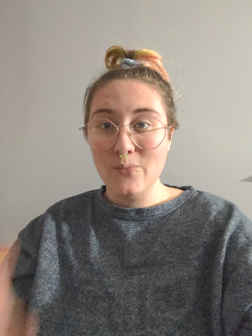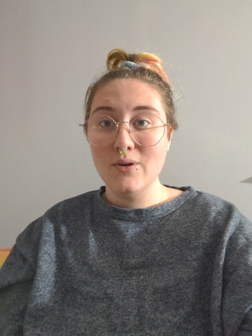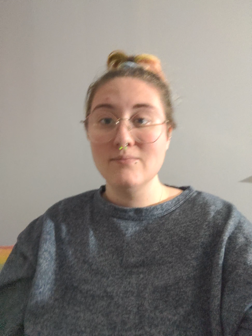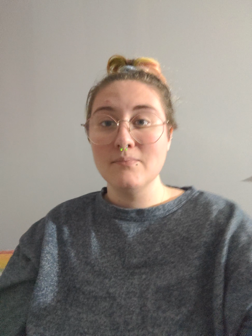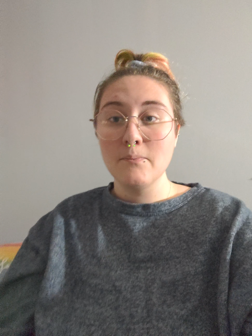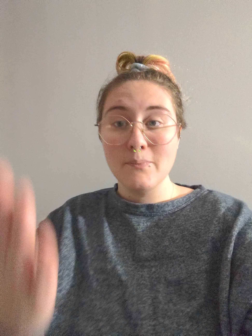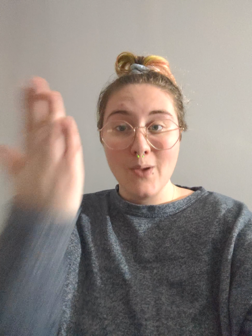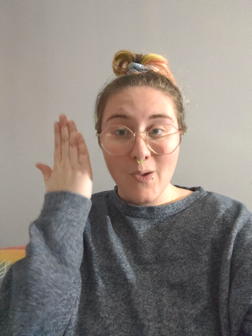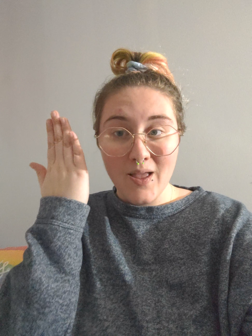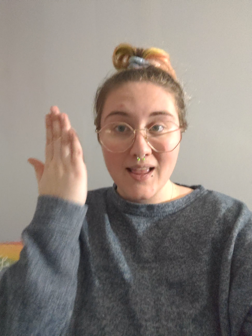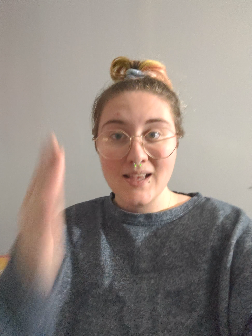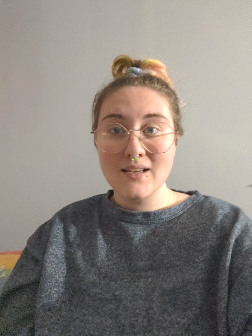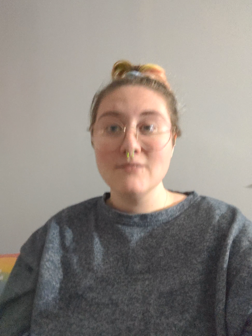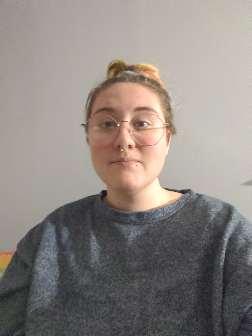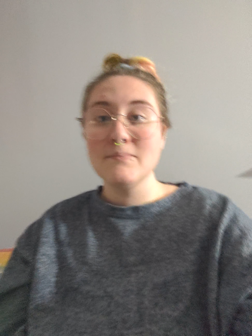morning